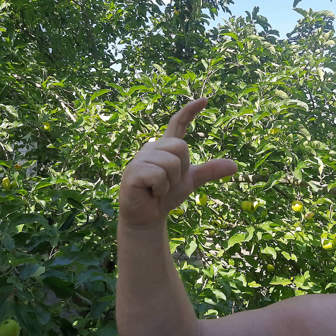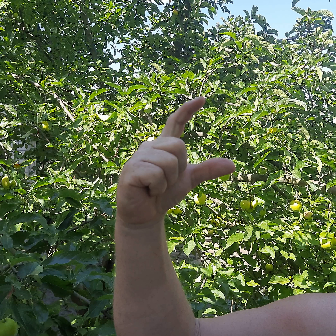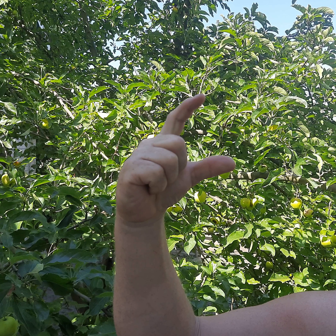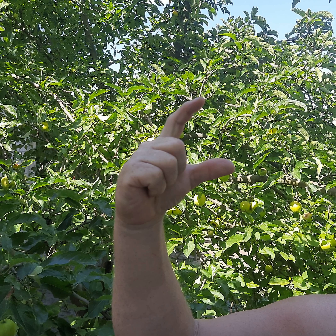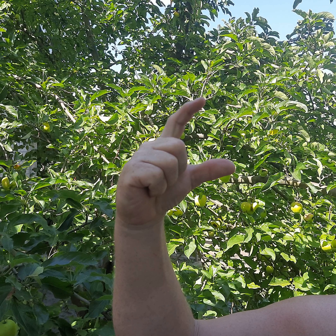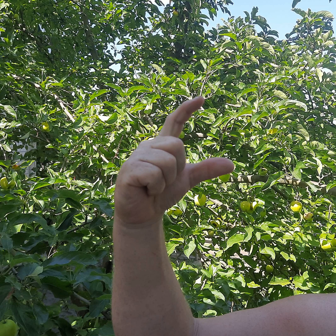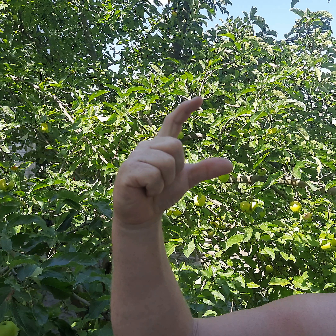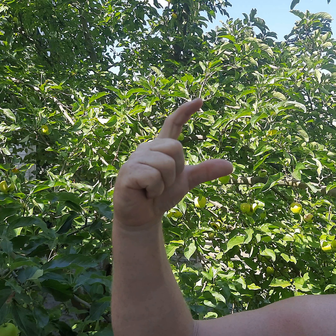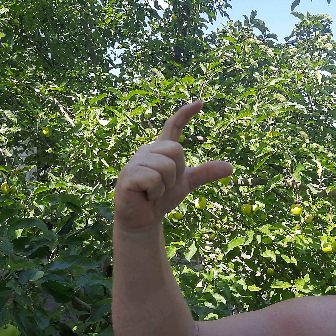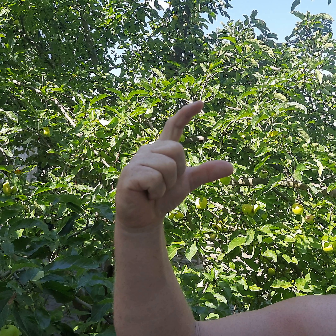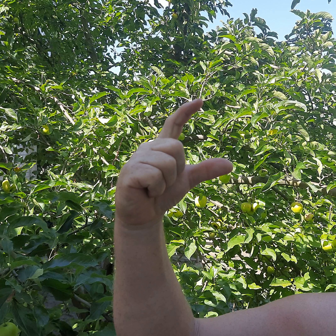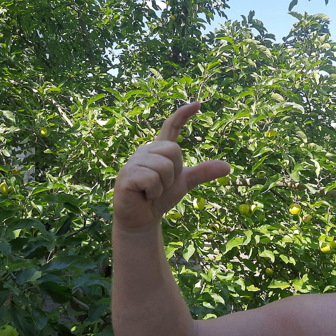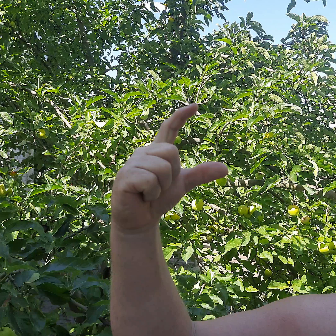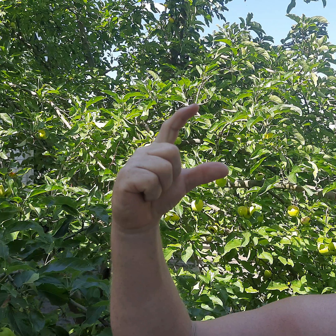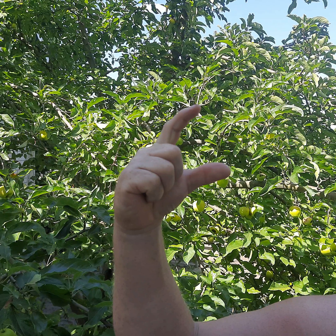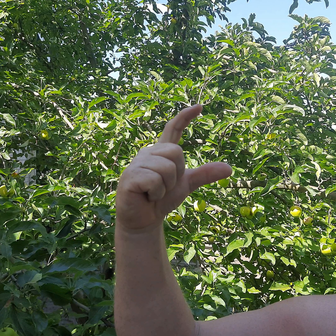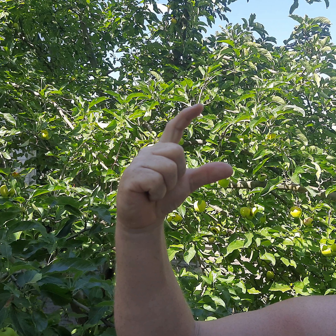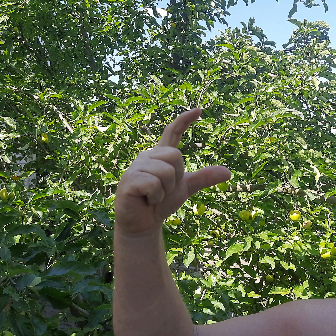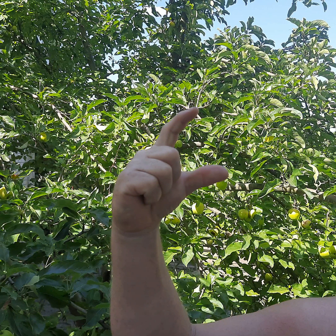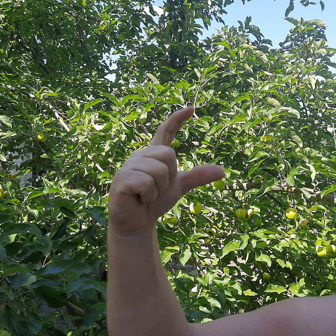Є